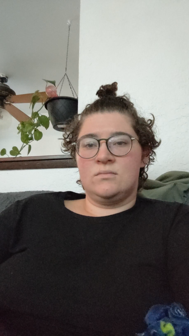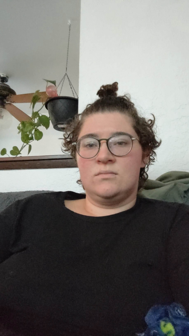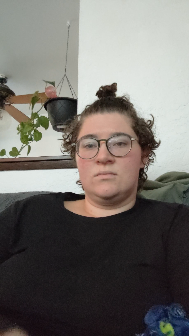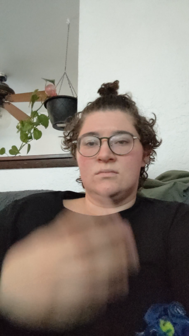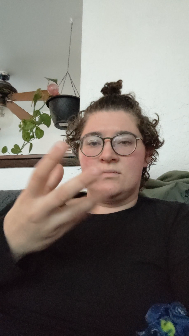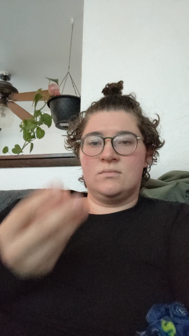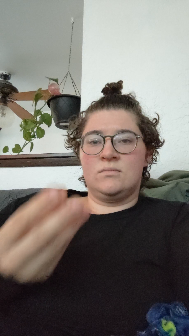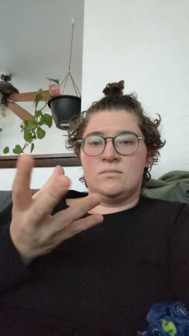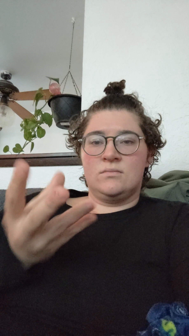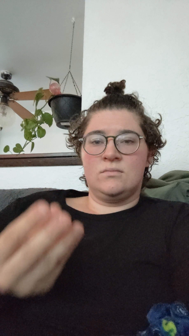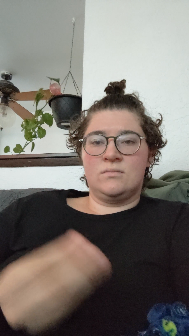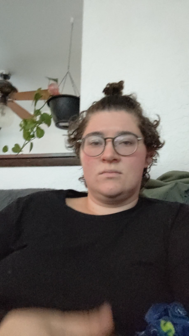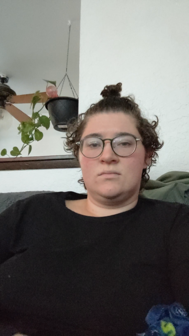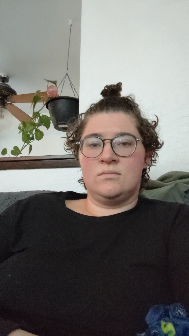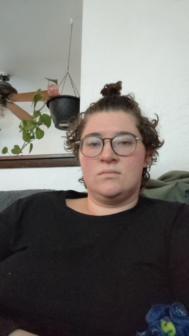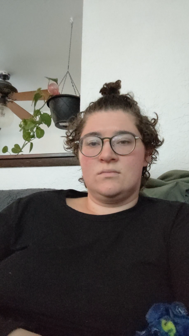gentle